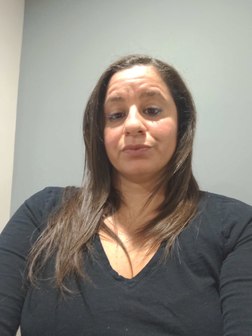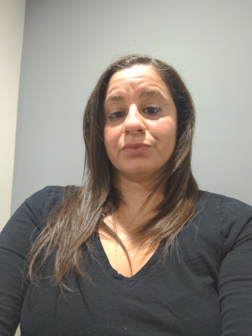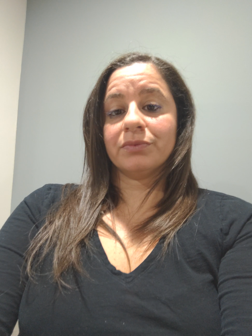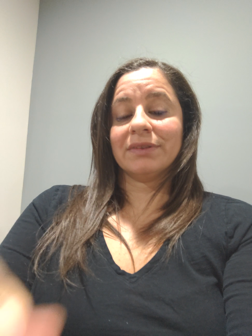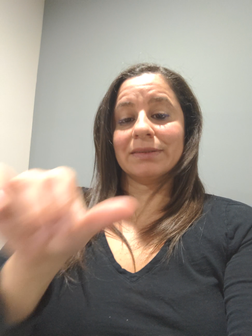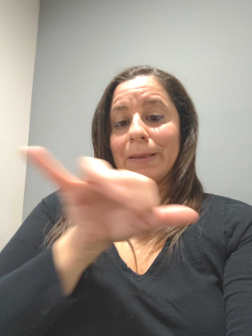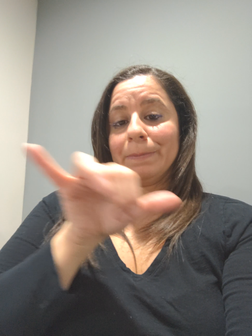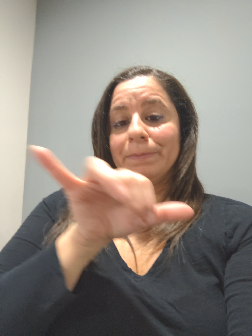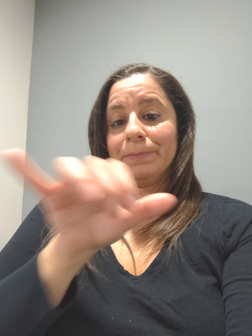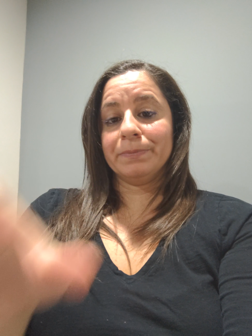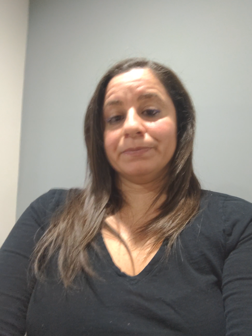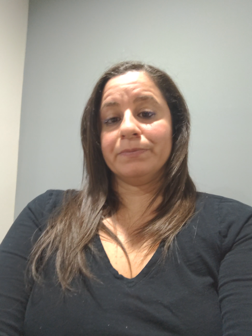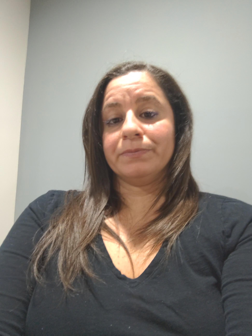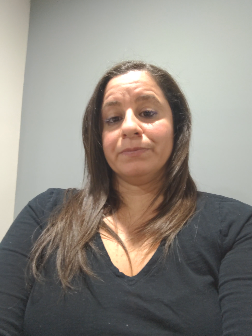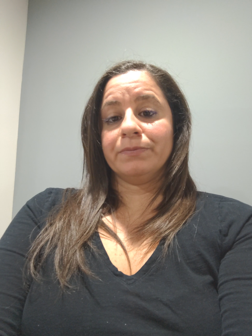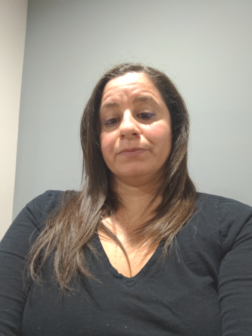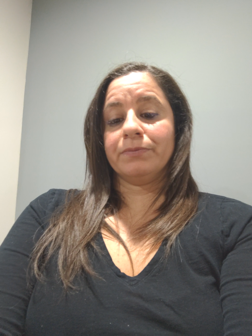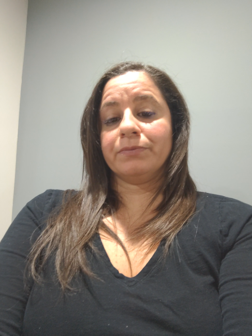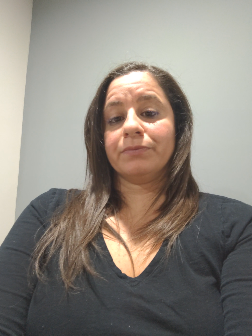same